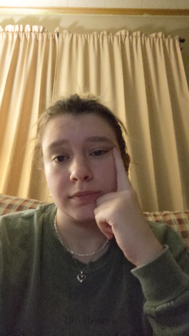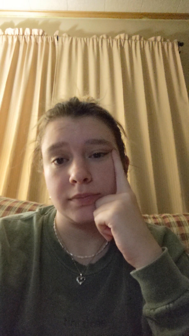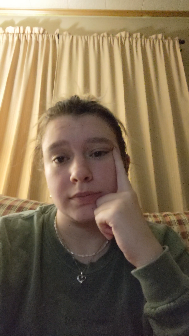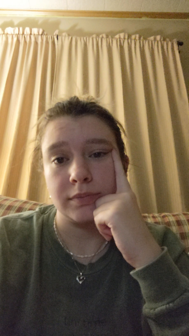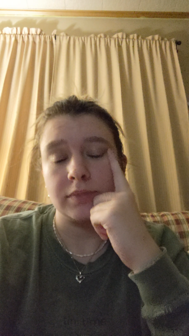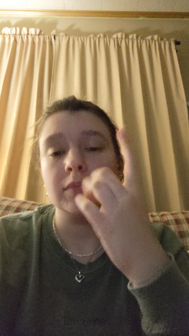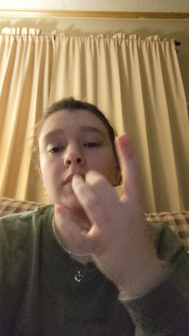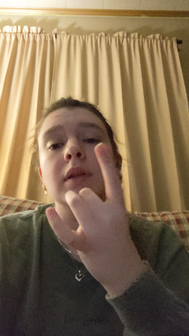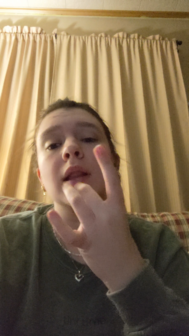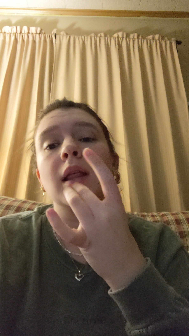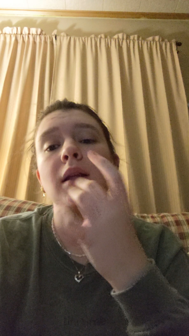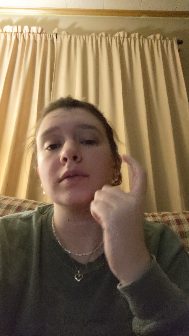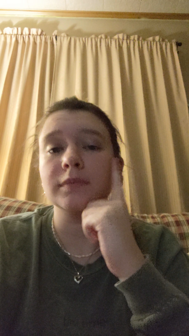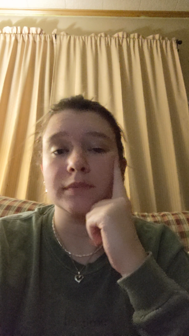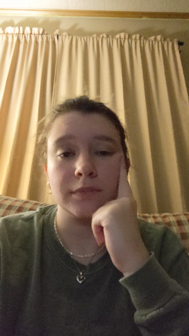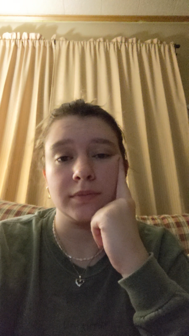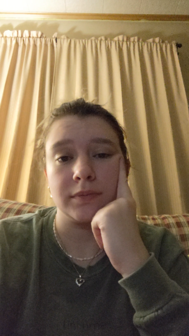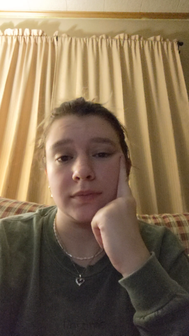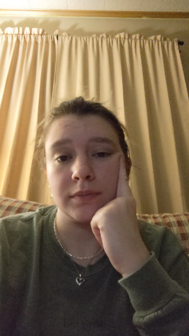light bulb